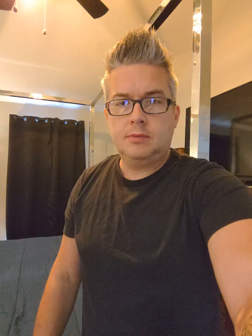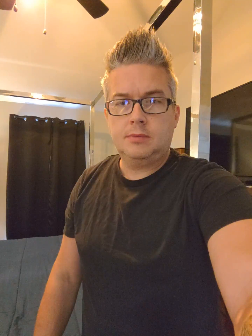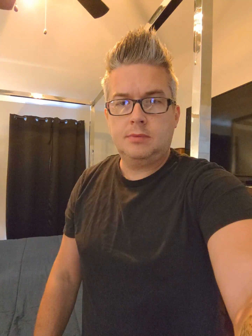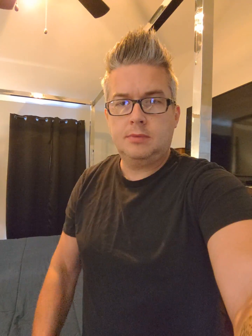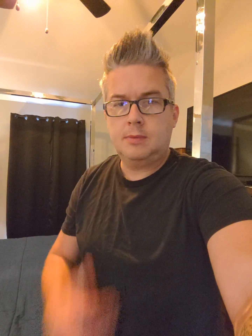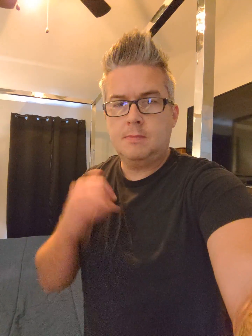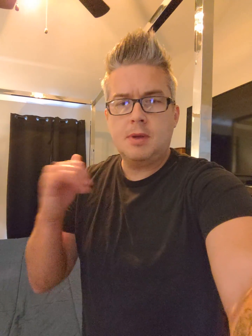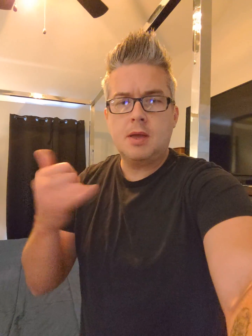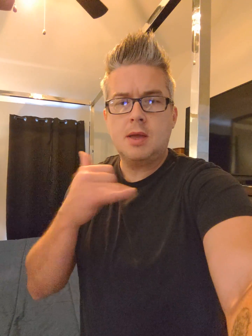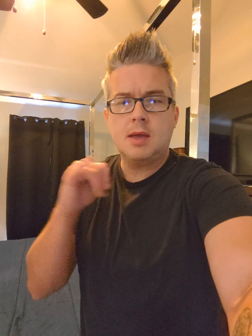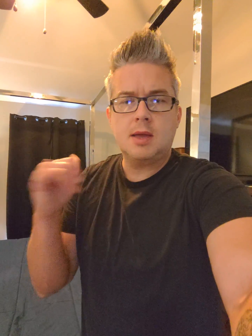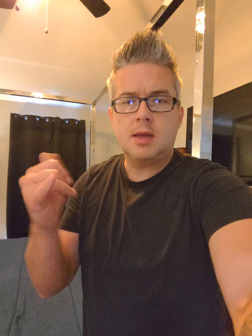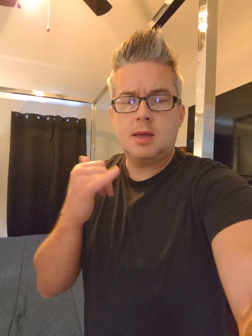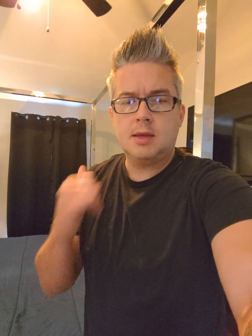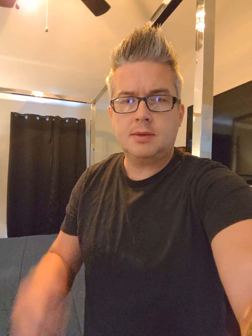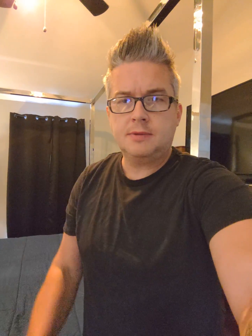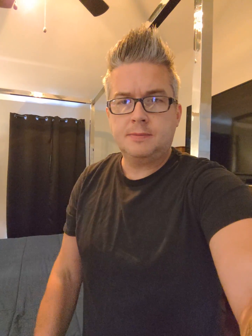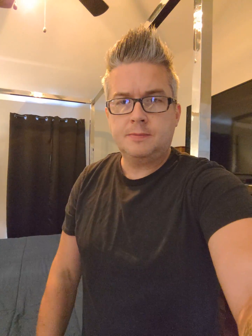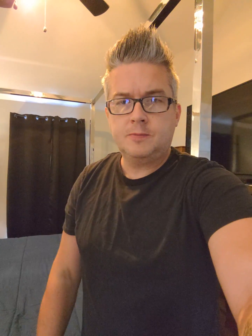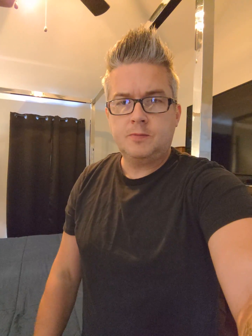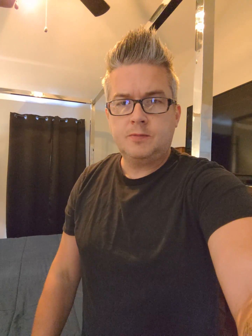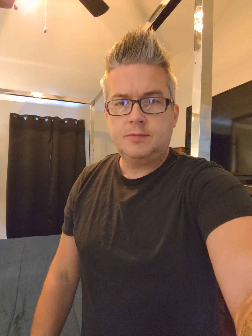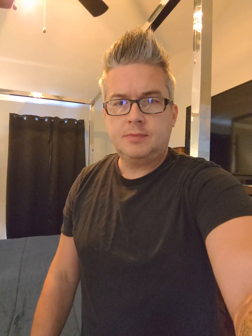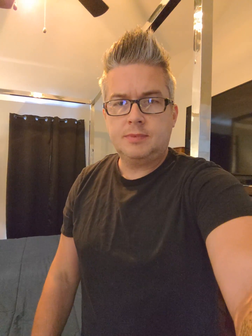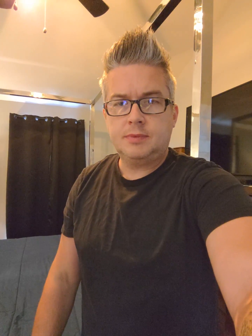play